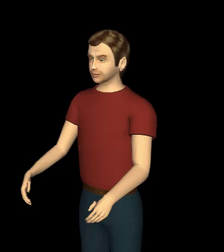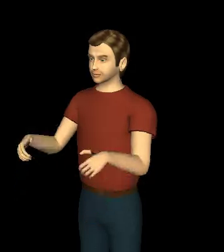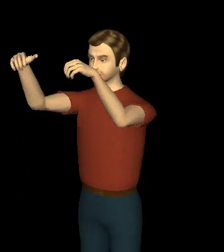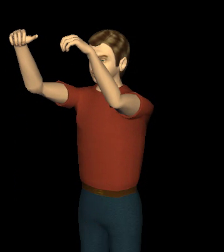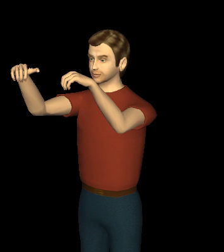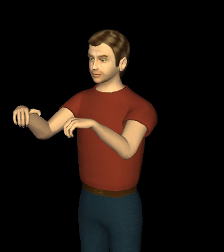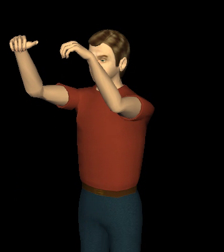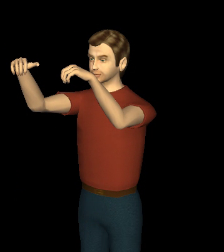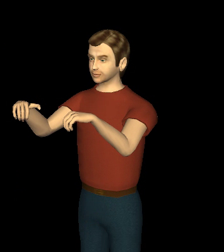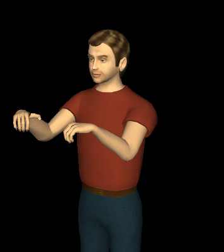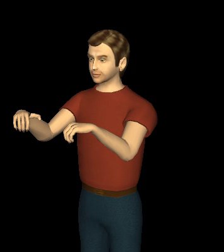مطر